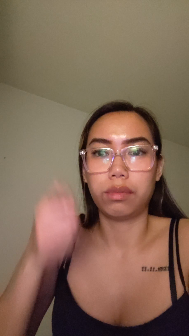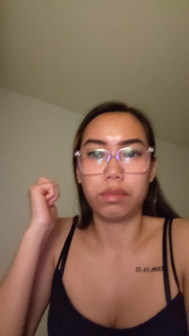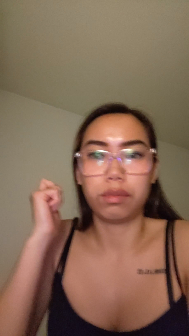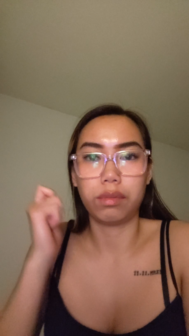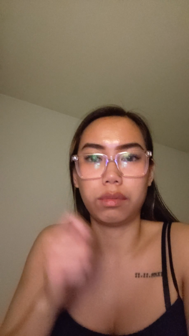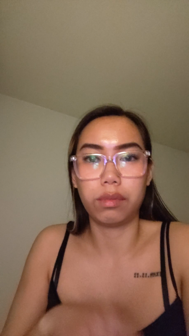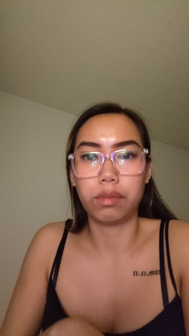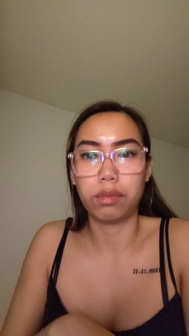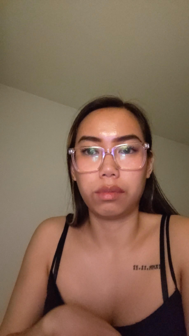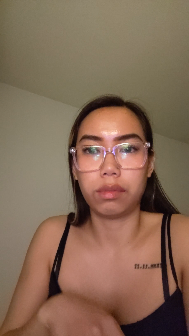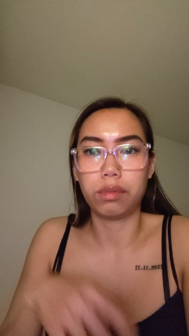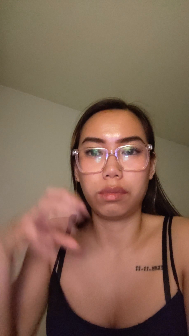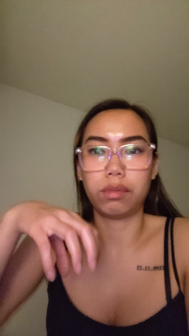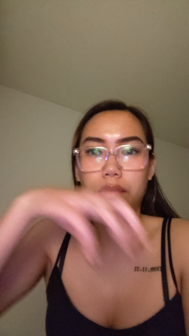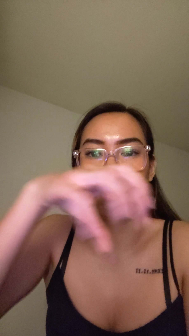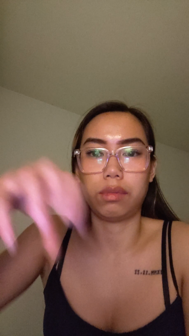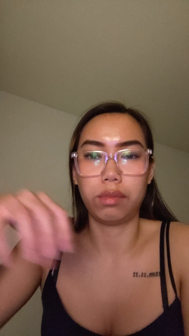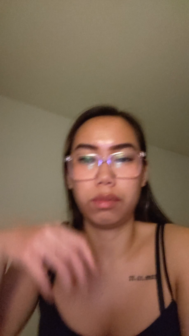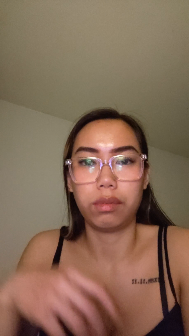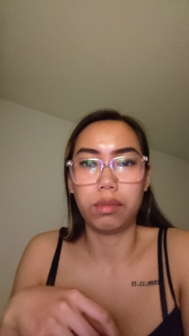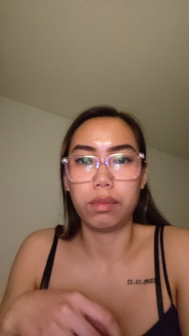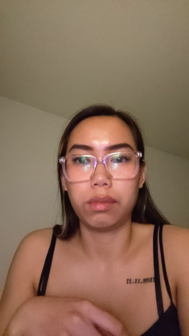block